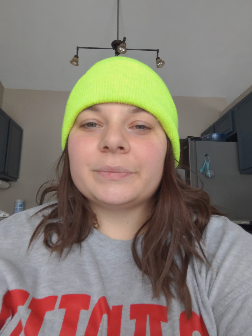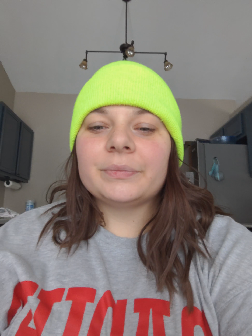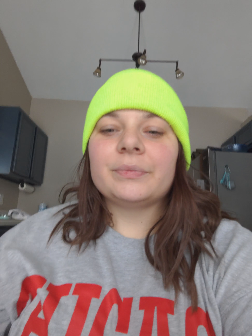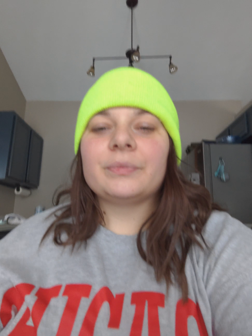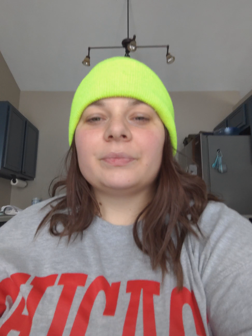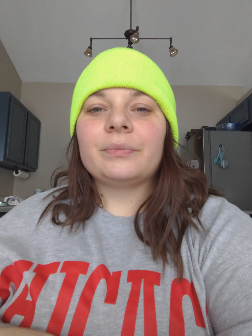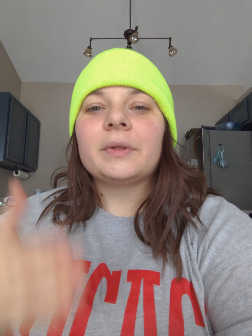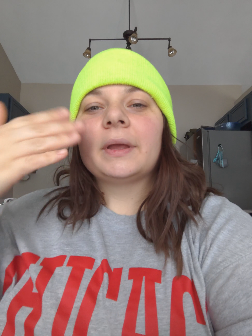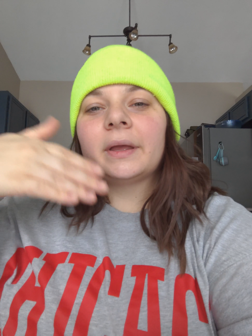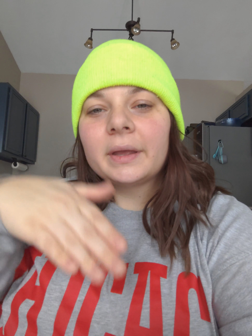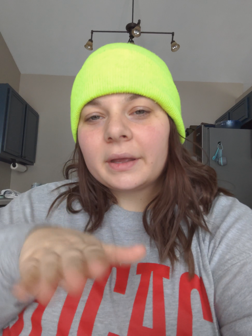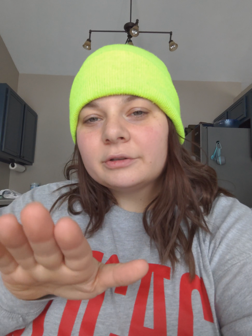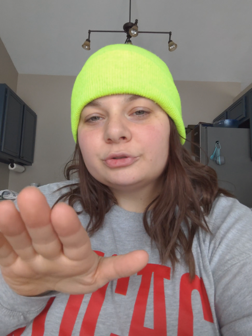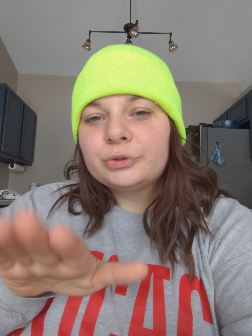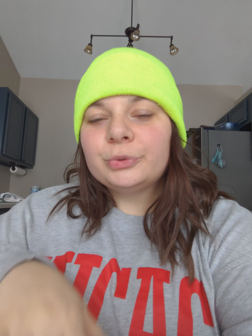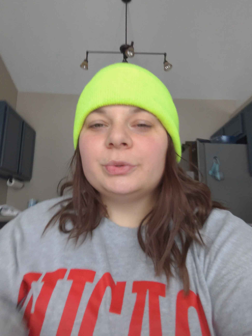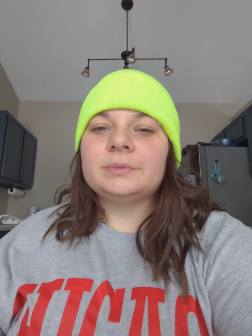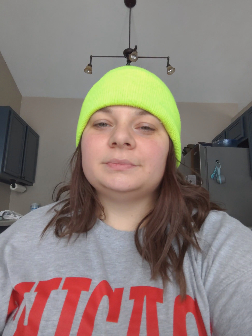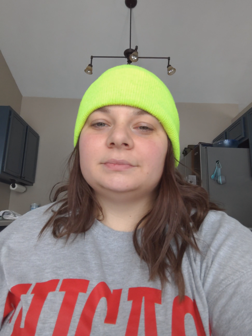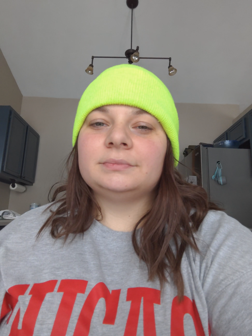into